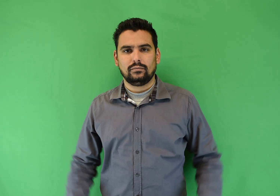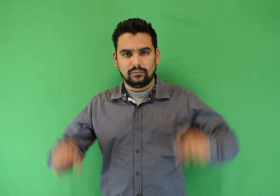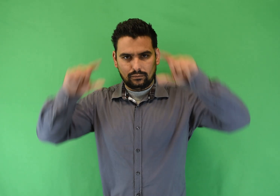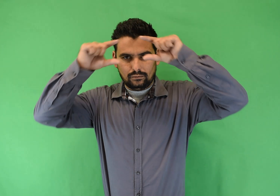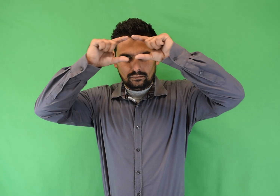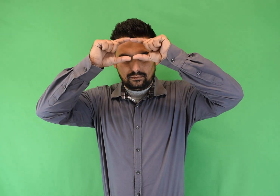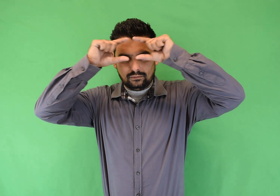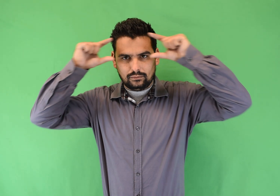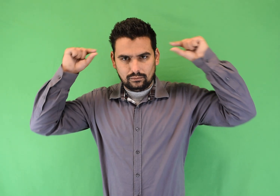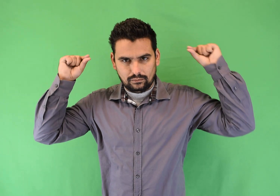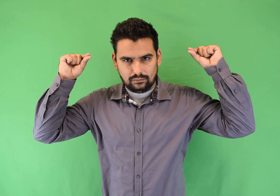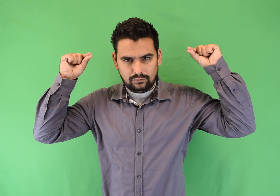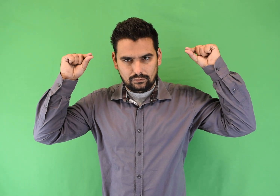enfermero